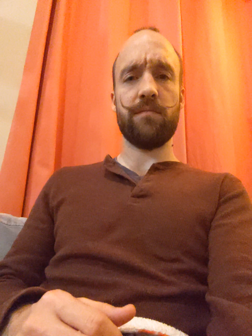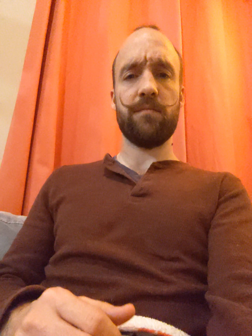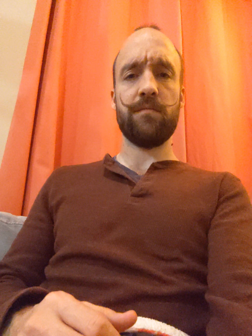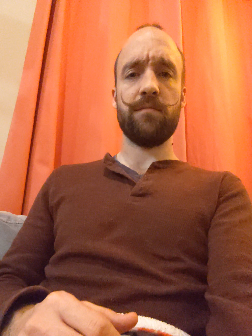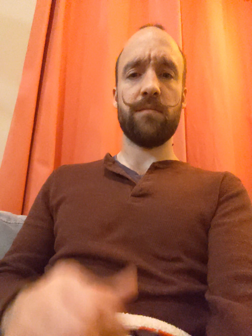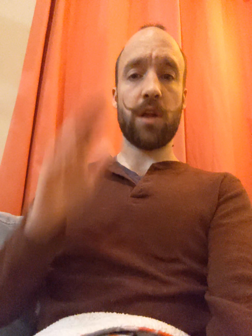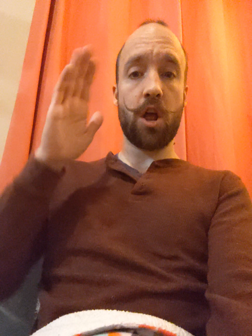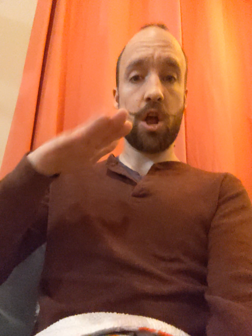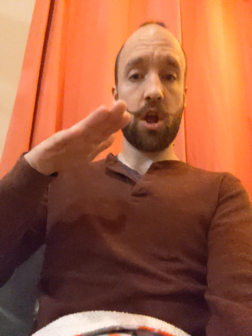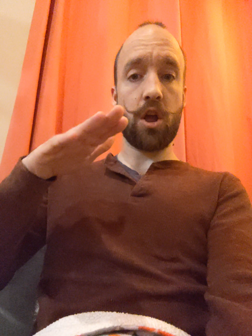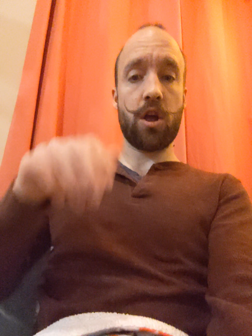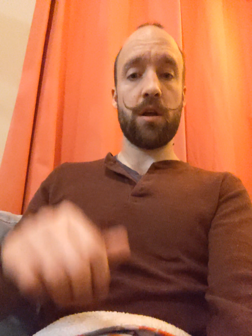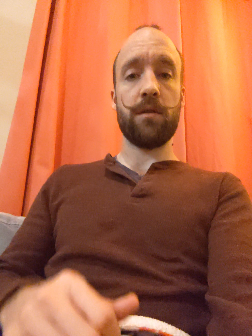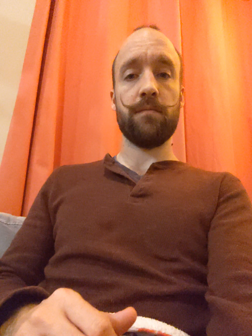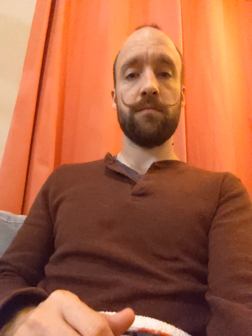on